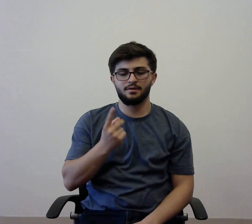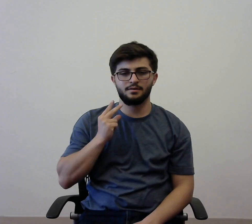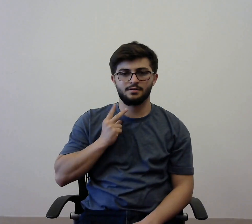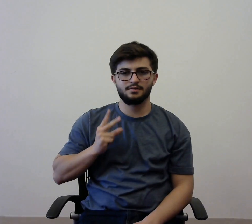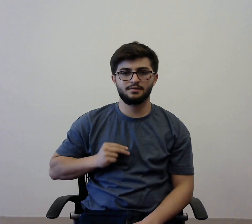qız